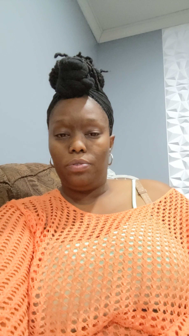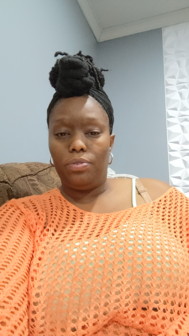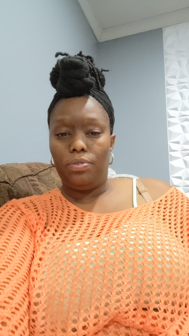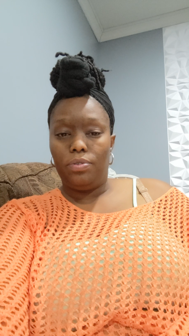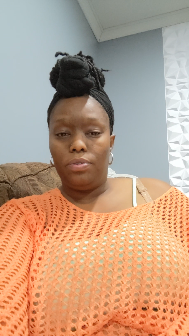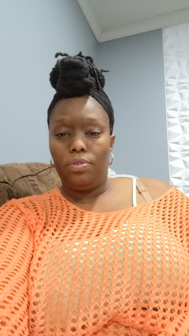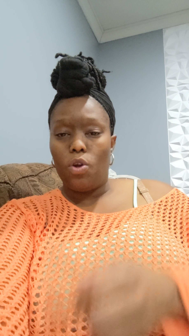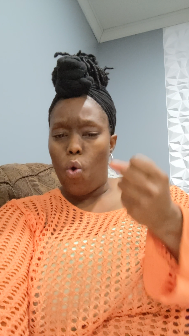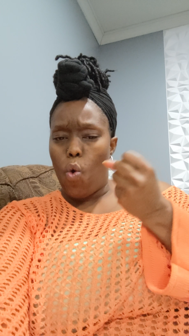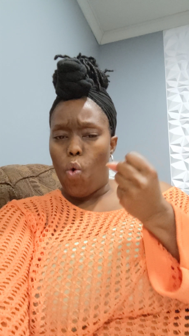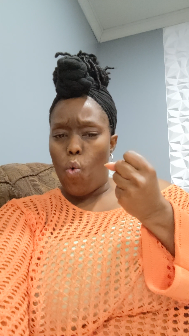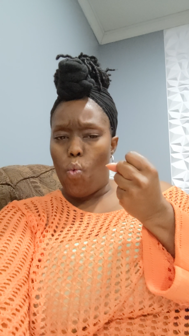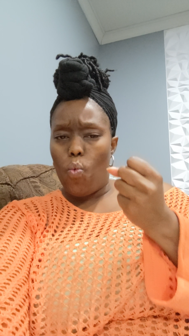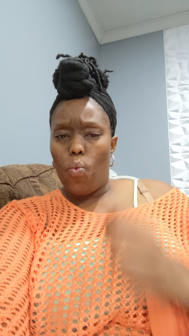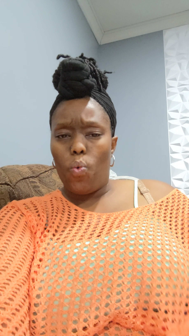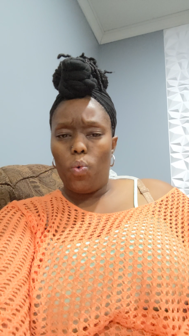hold